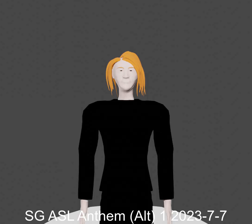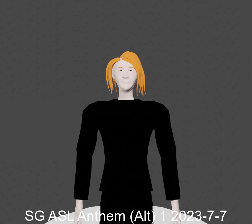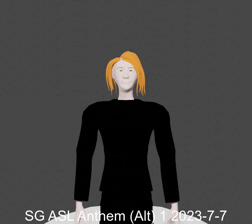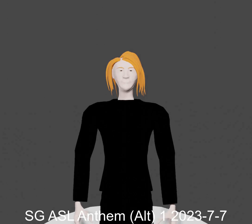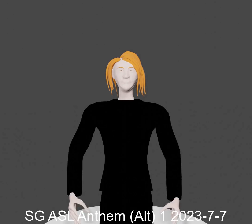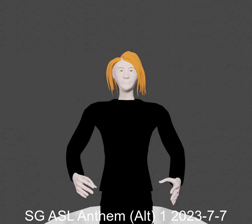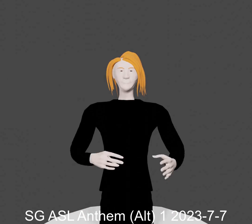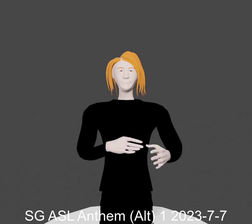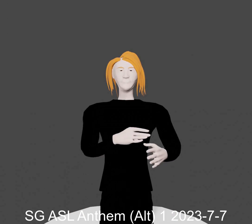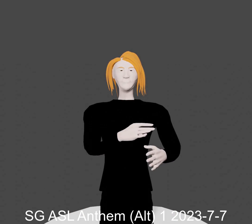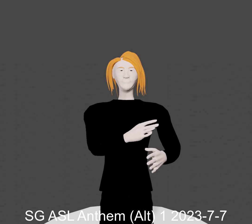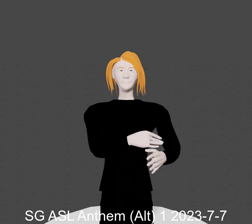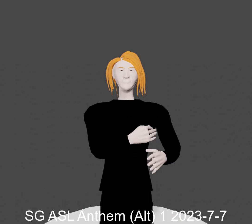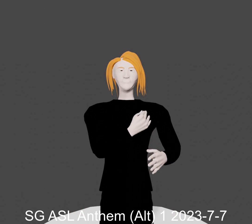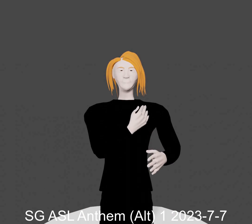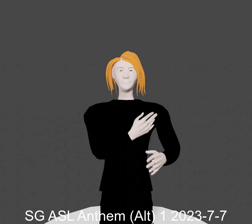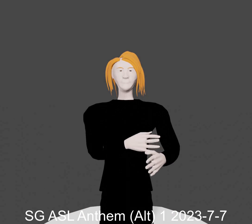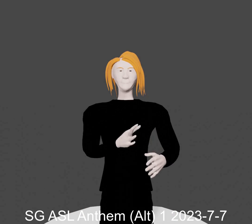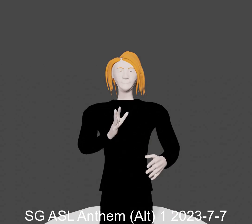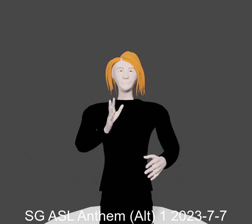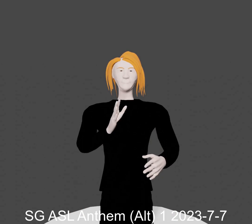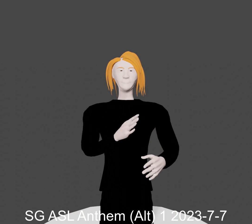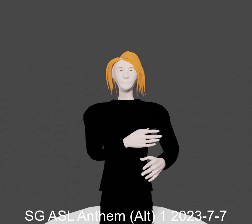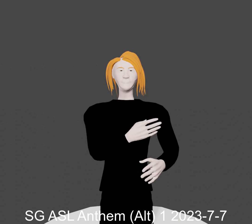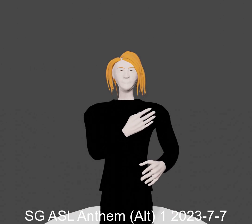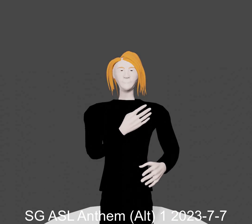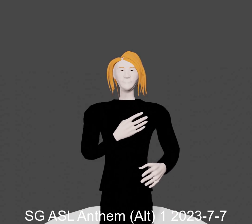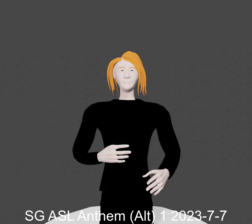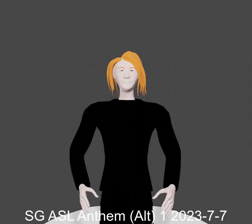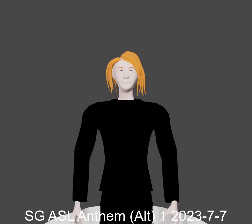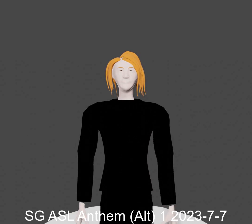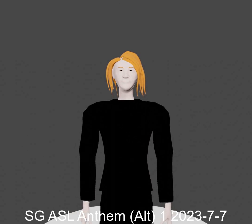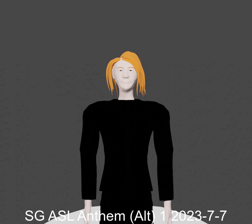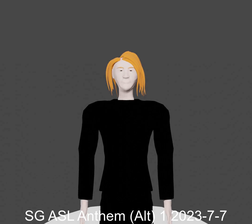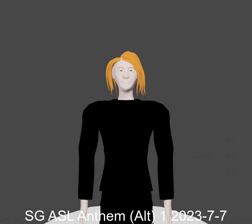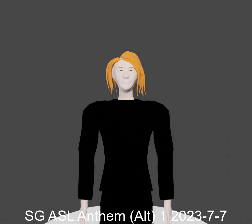Anthem